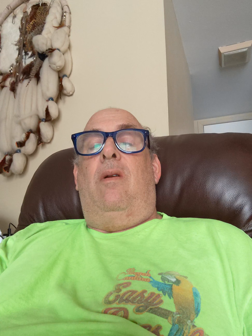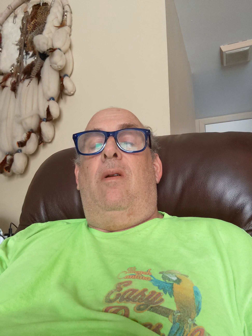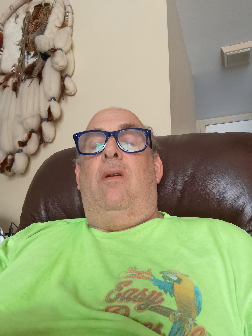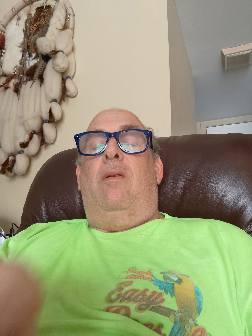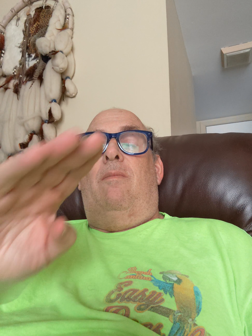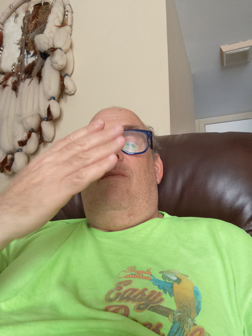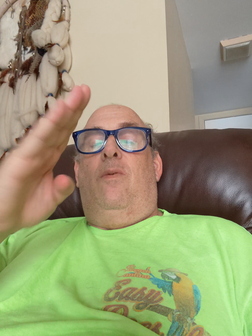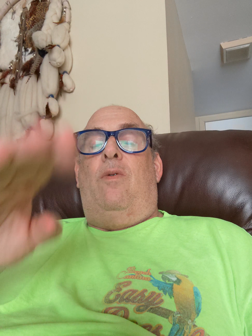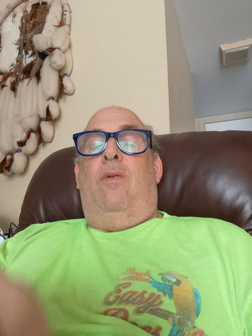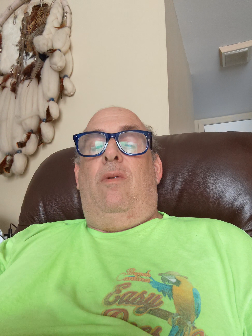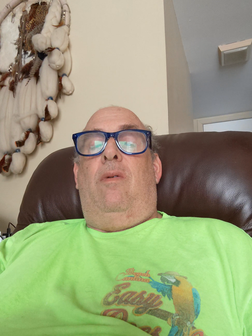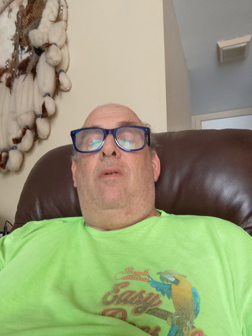blue